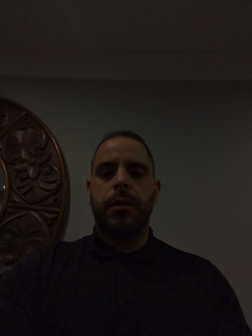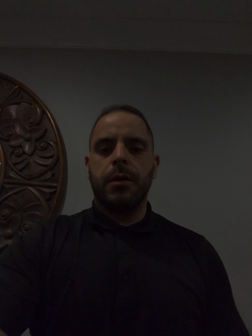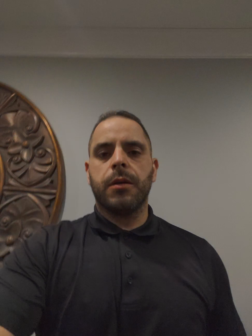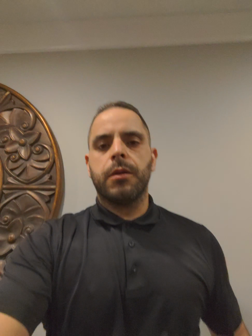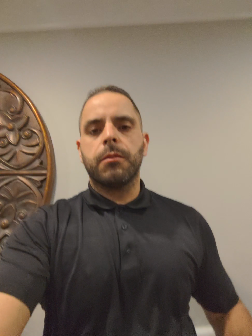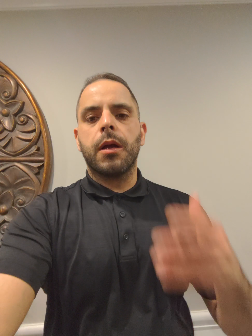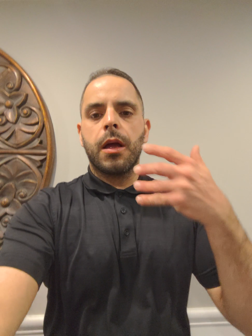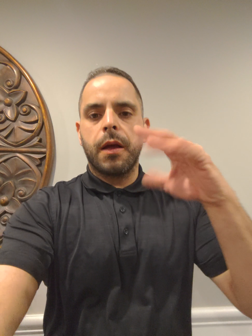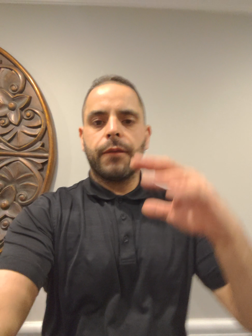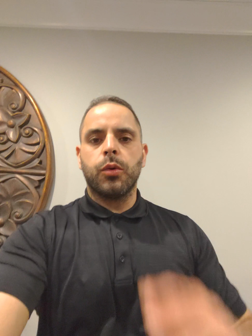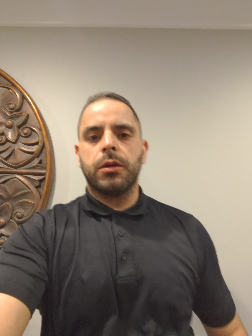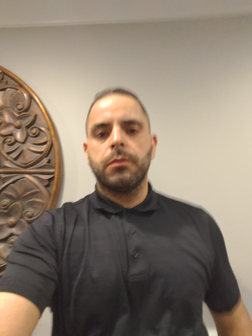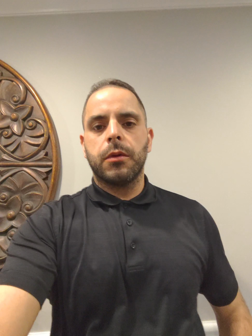after